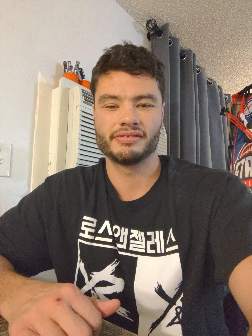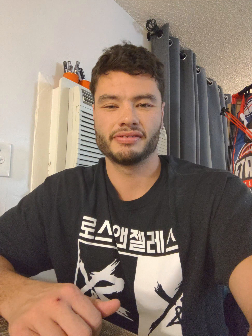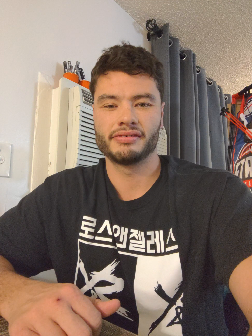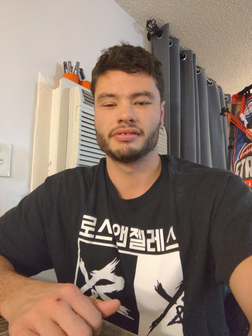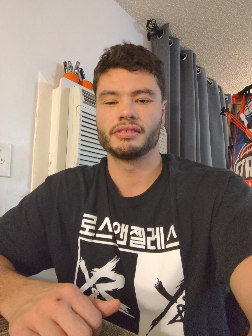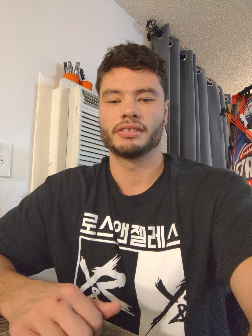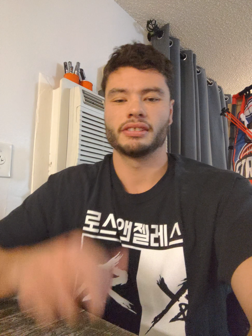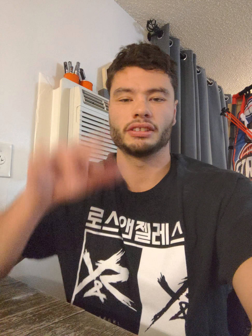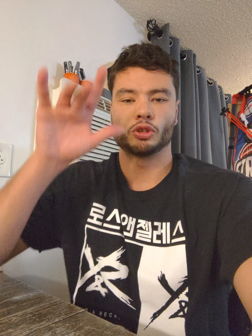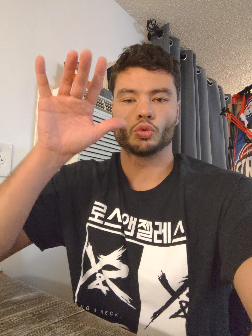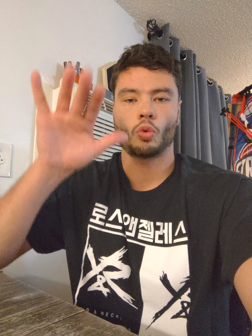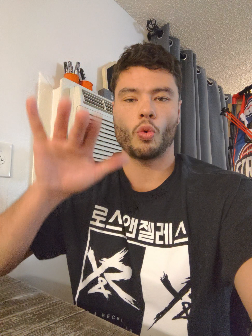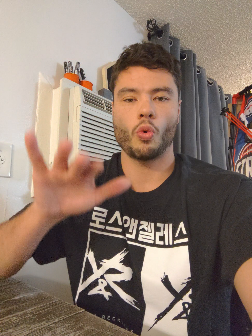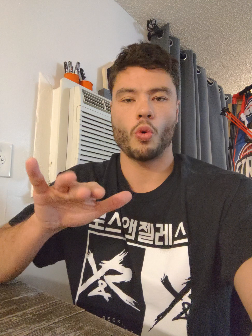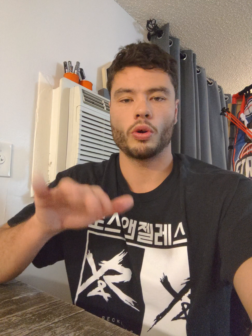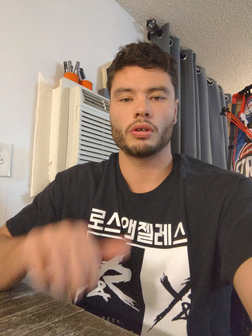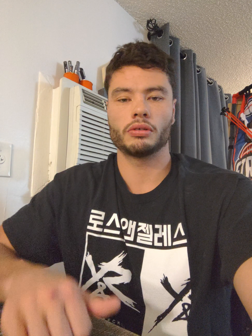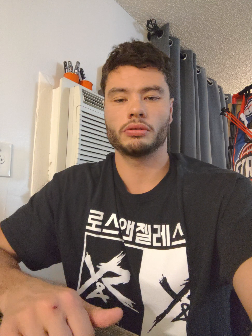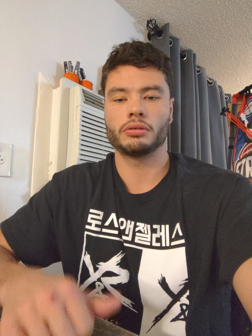snow